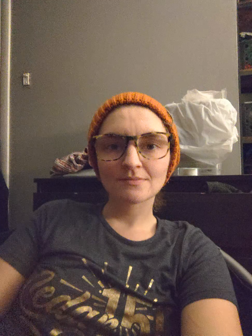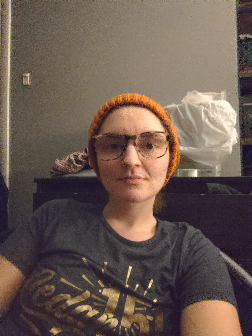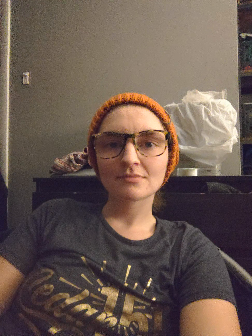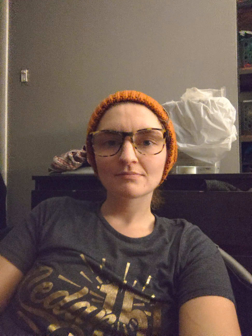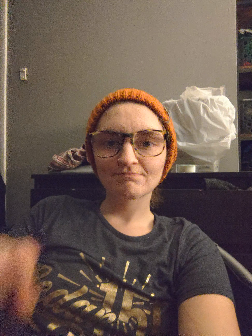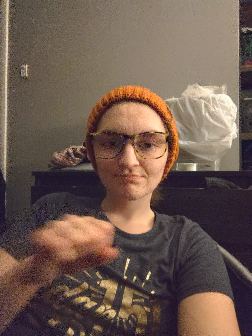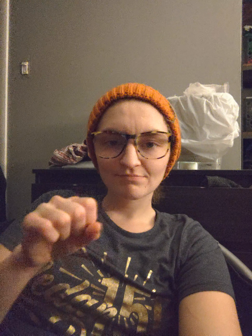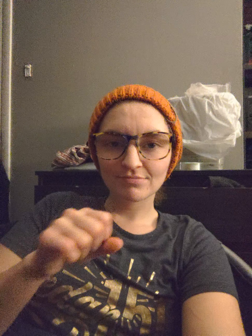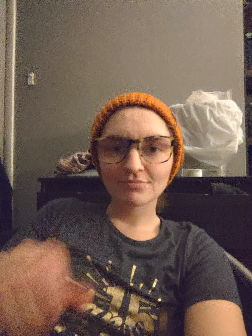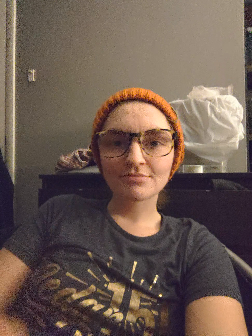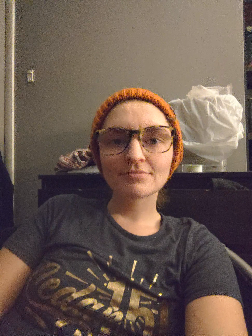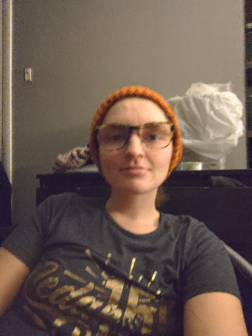shoe